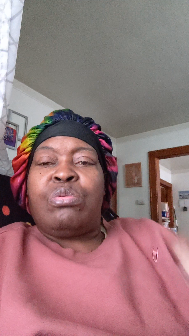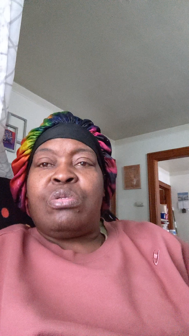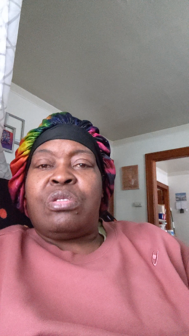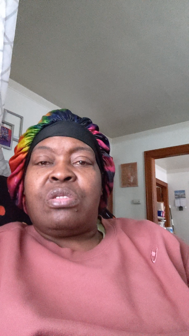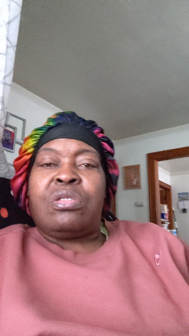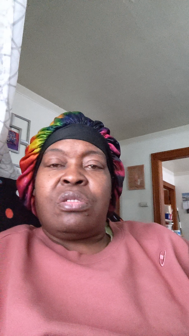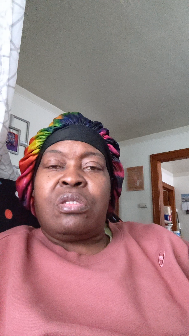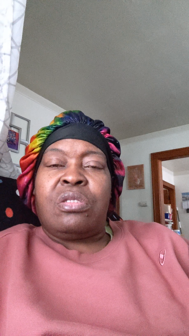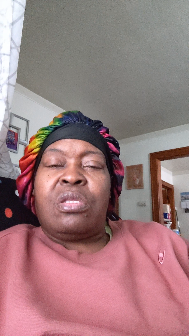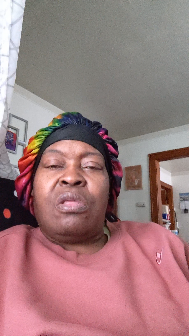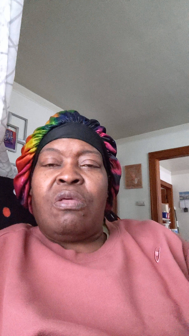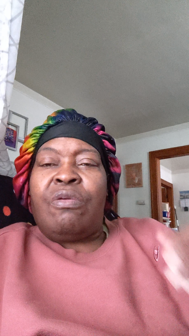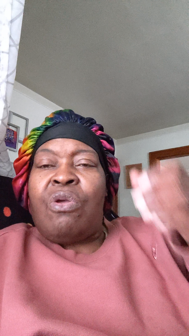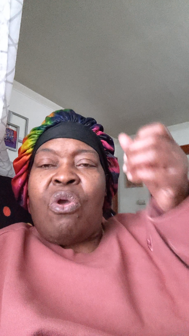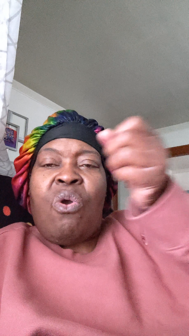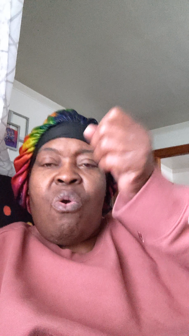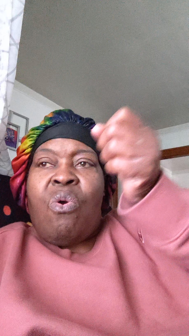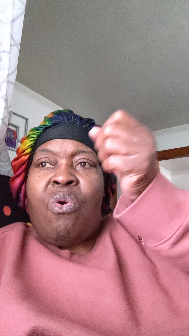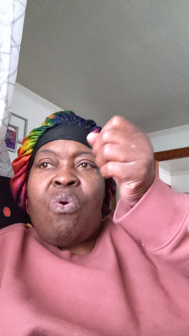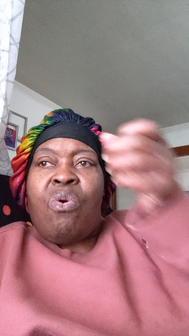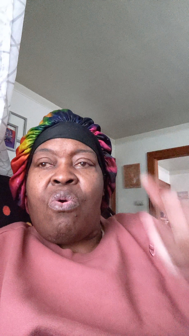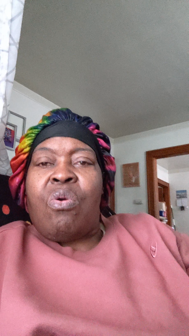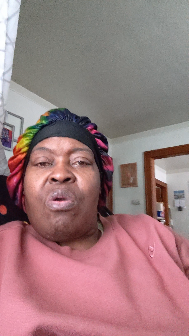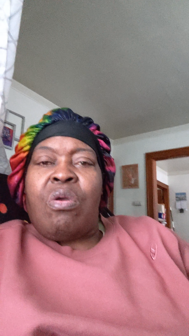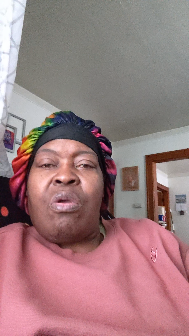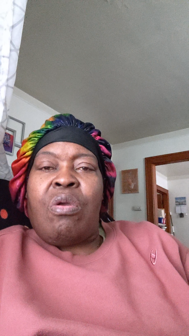hold